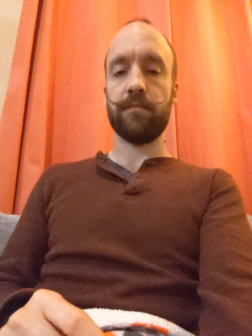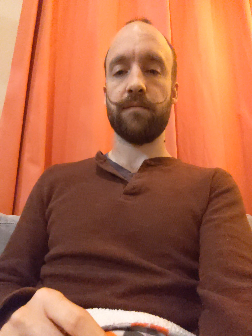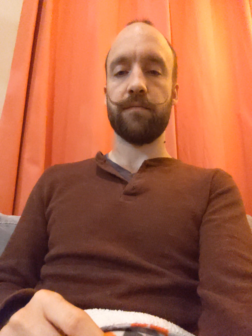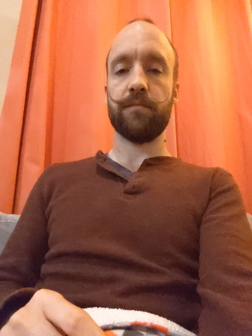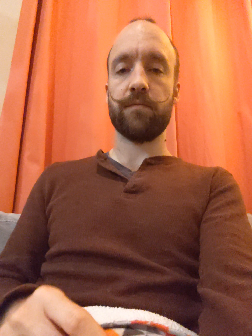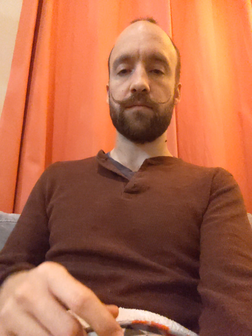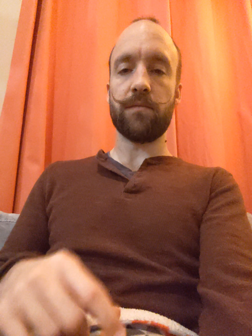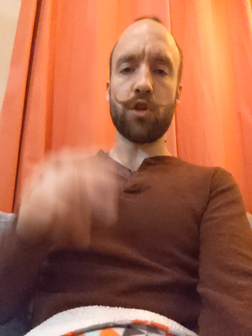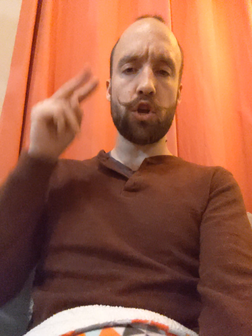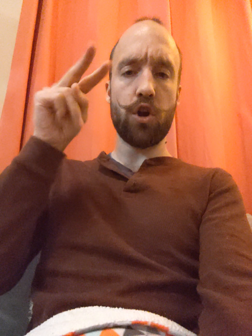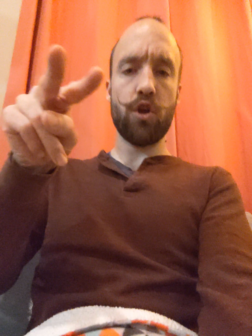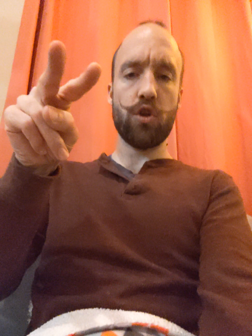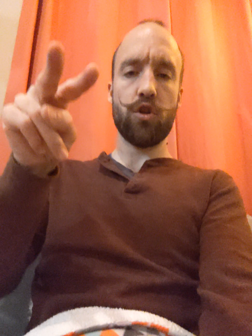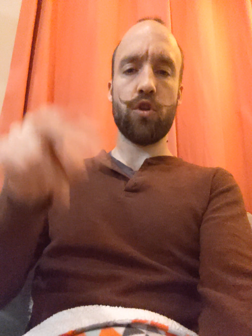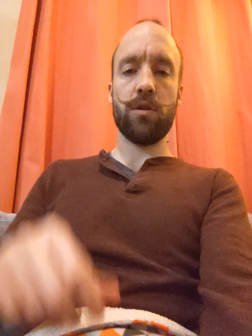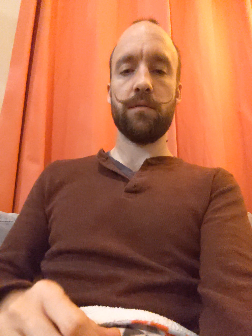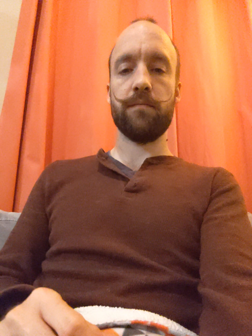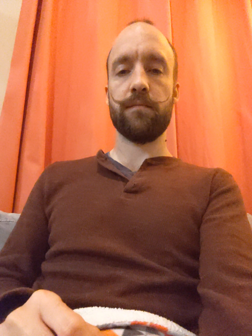look